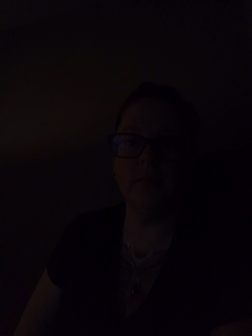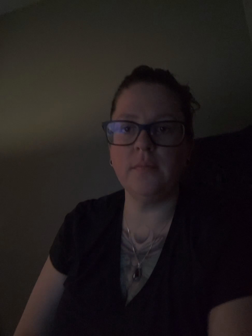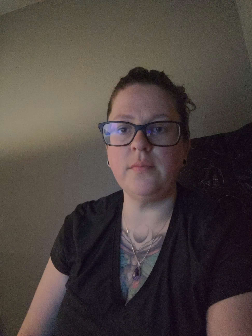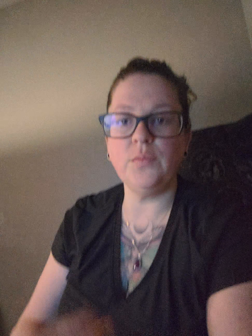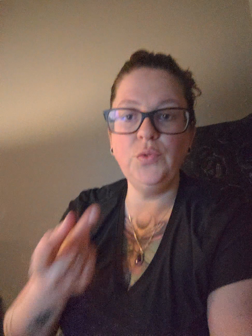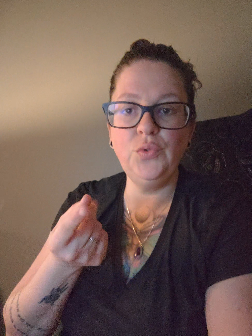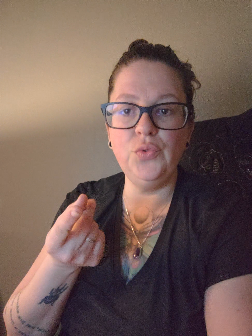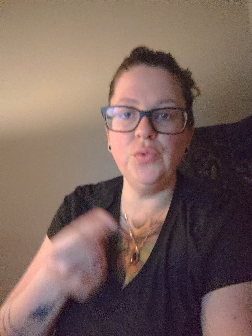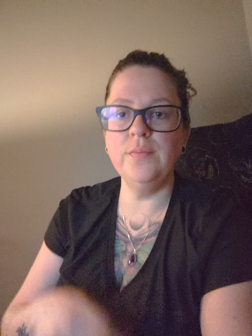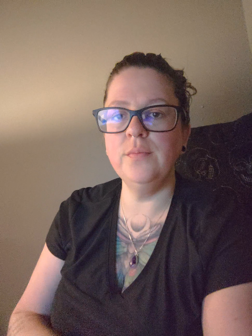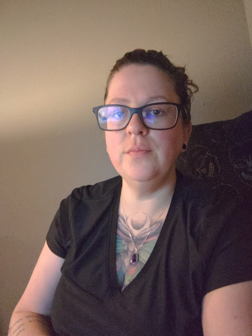dog